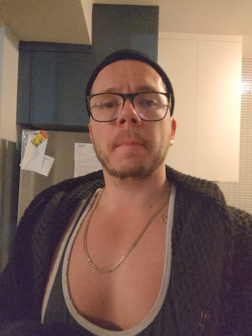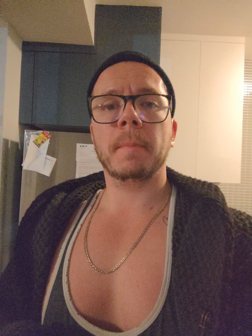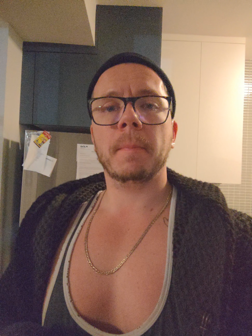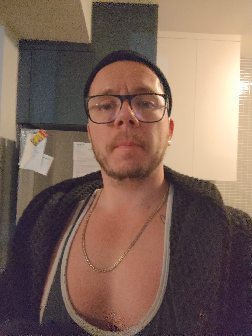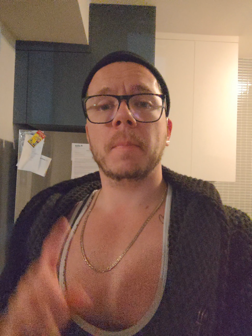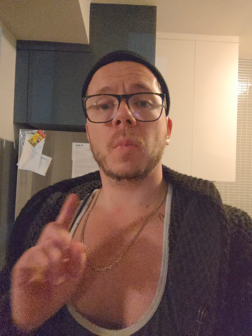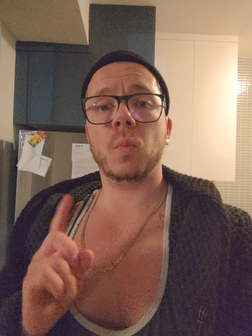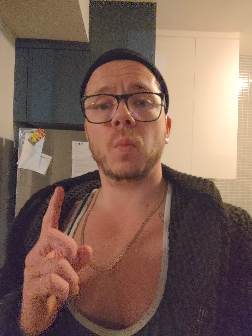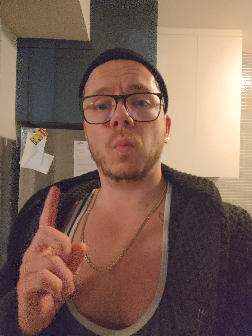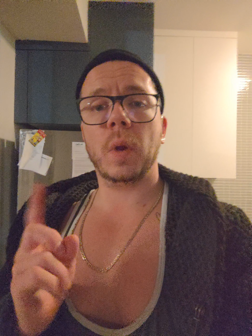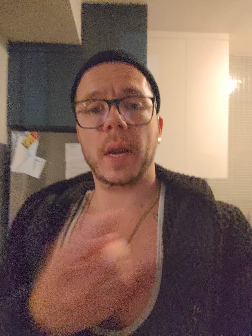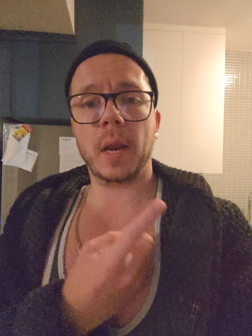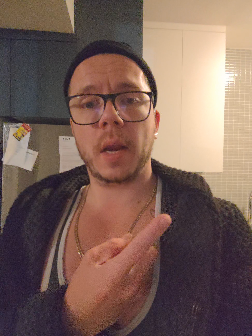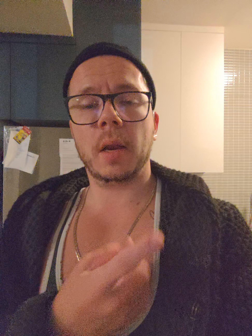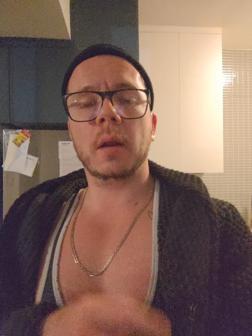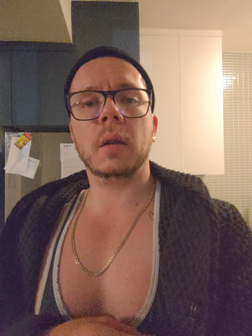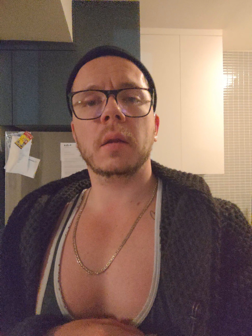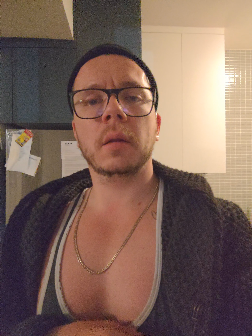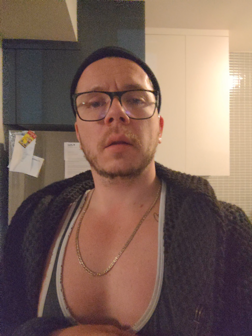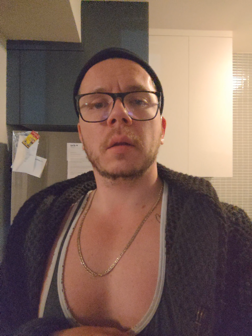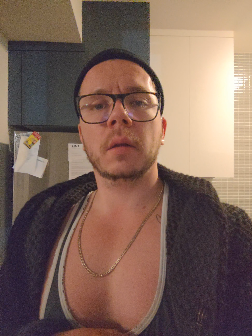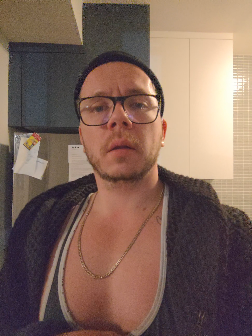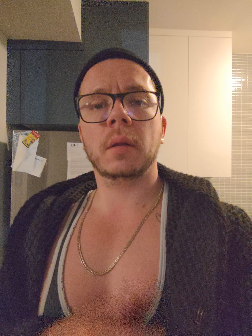we